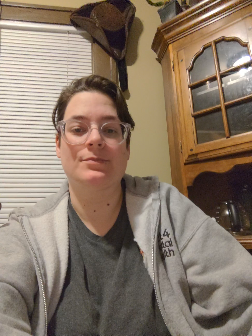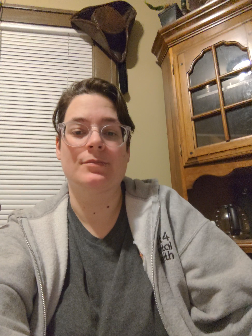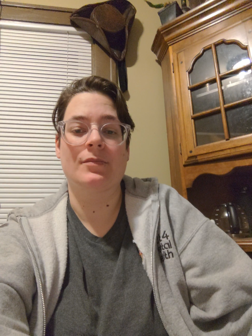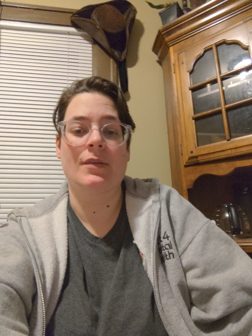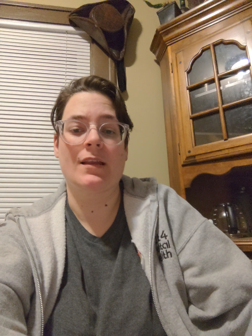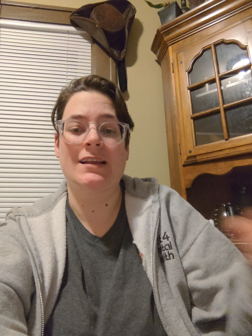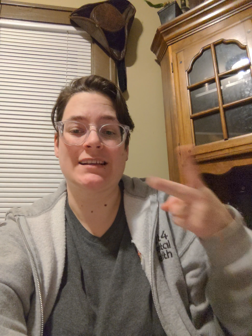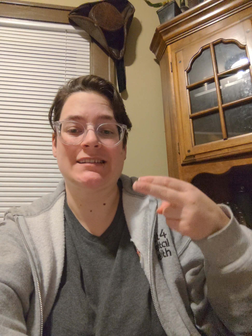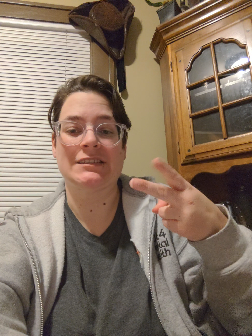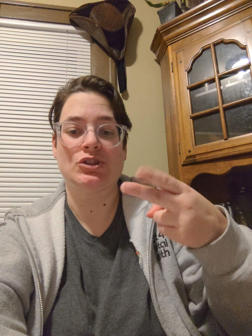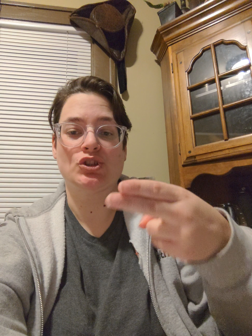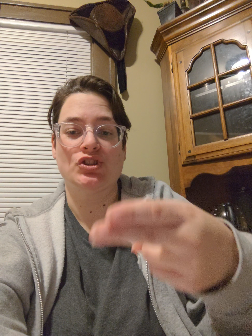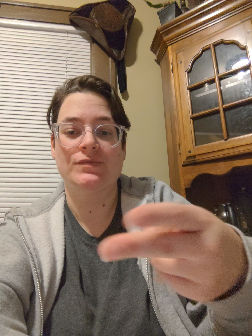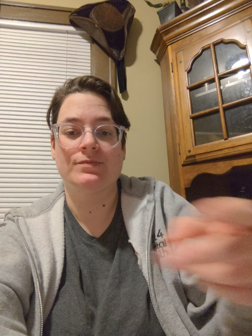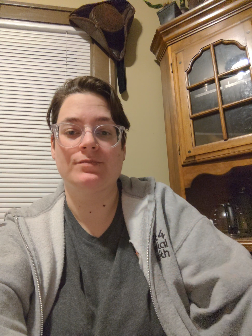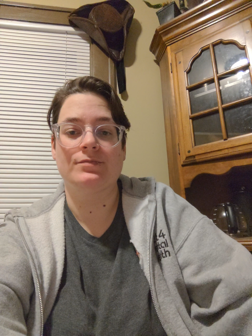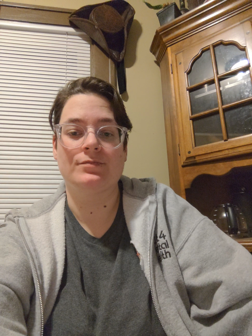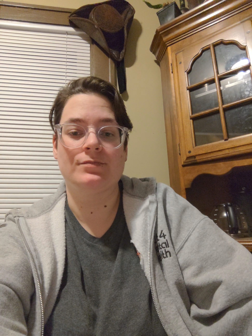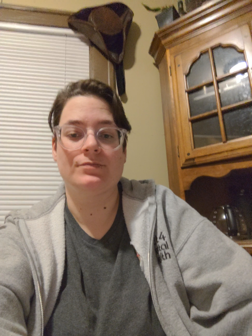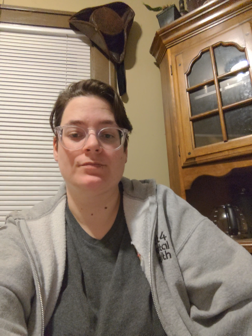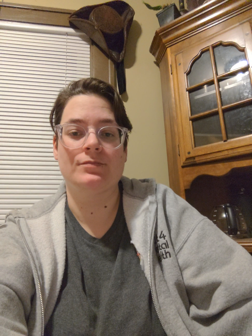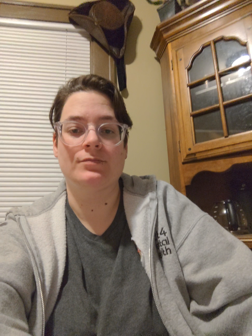scissors